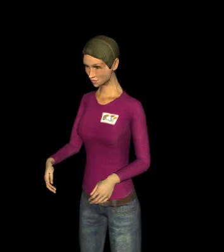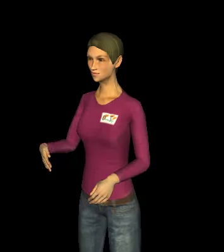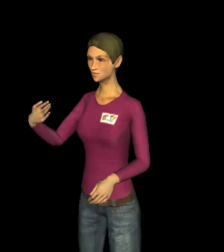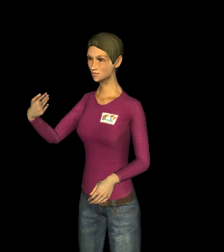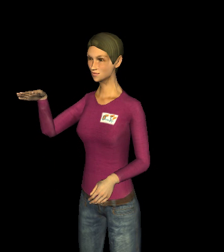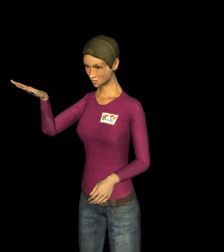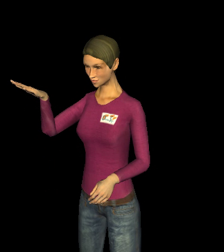آخر